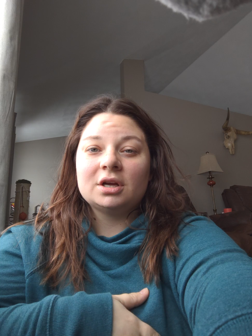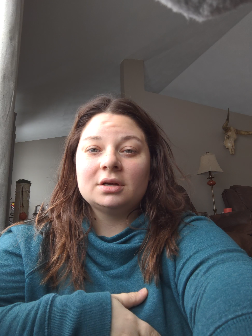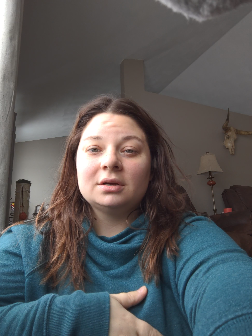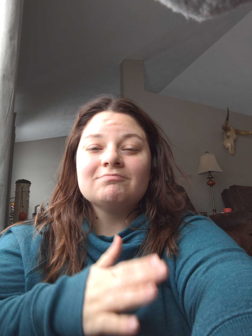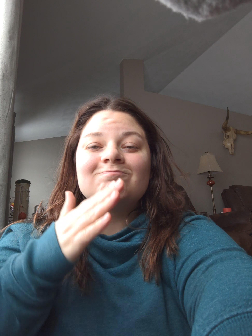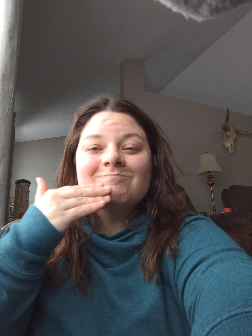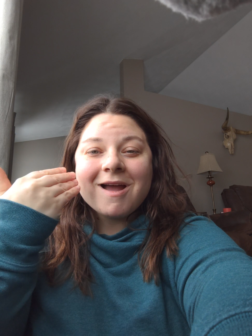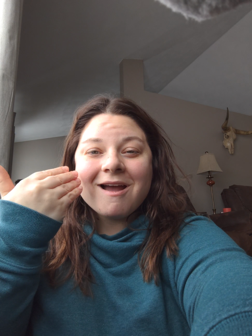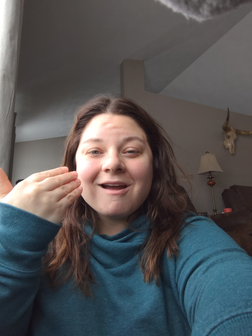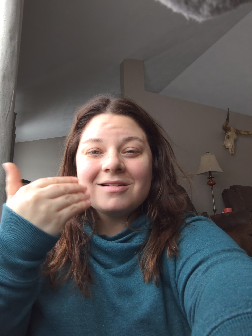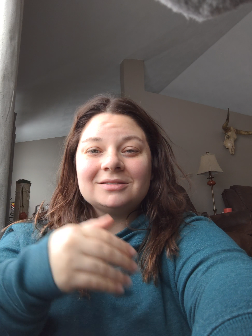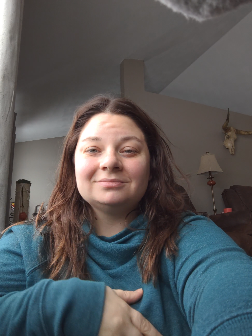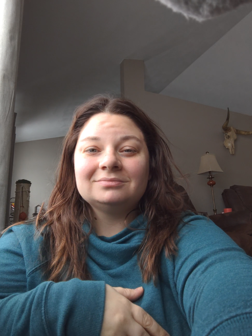smile